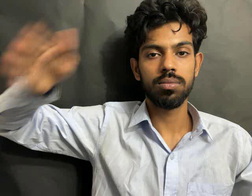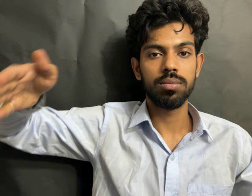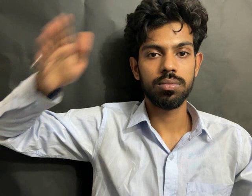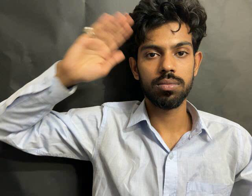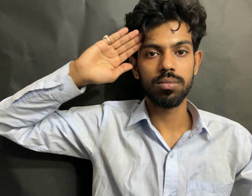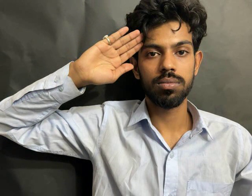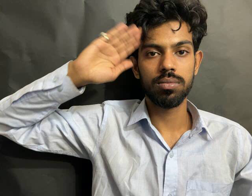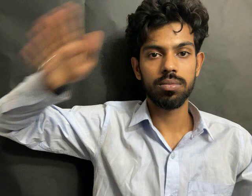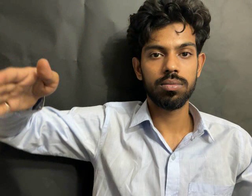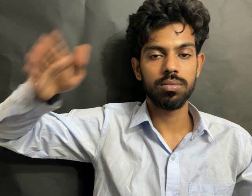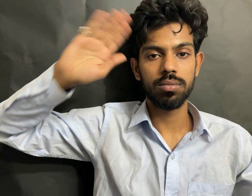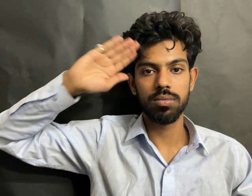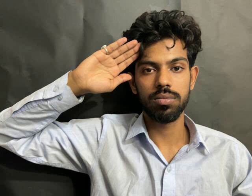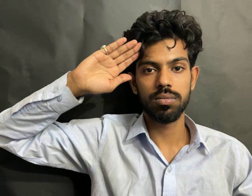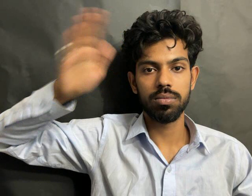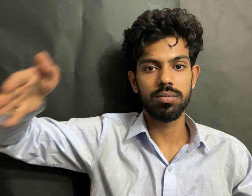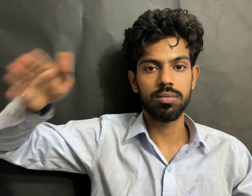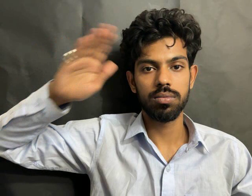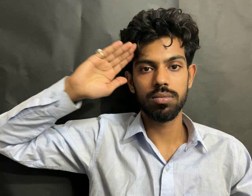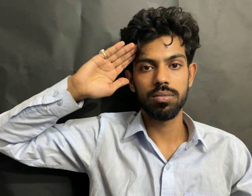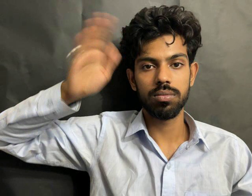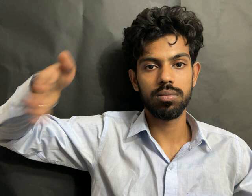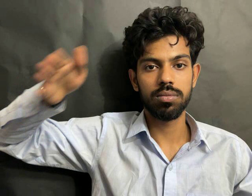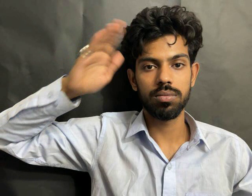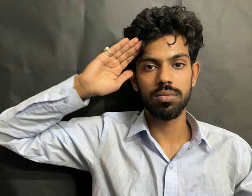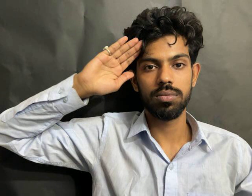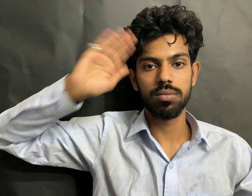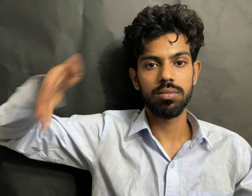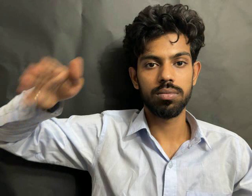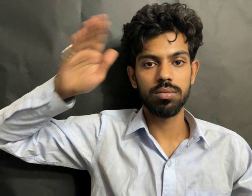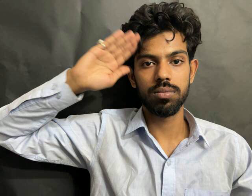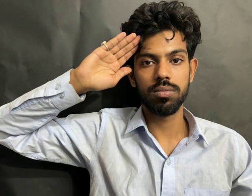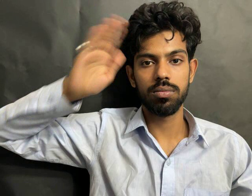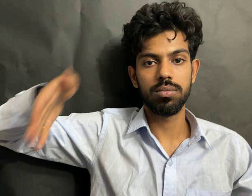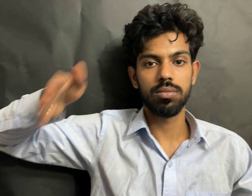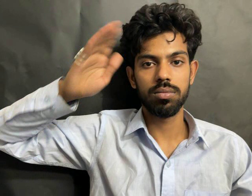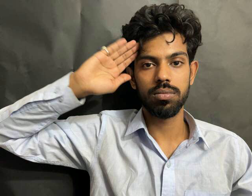hello